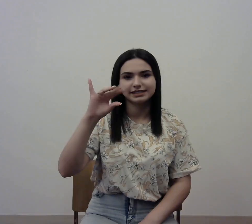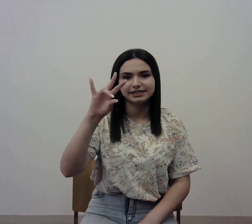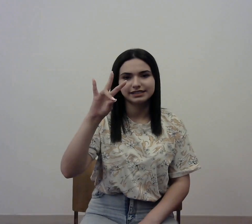N